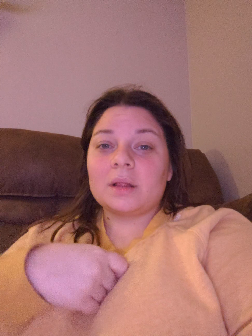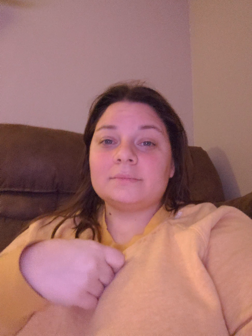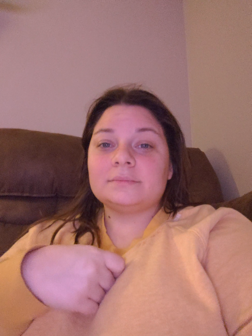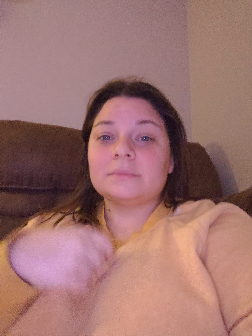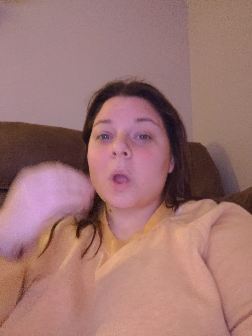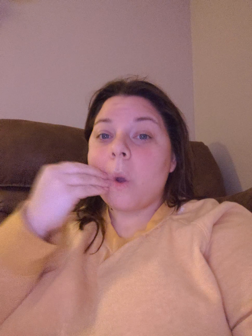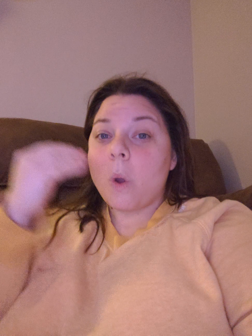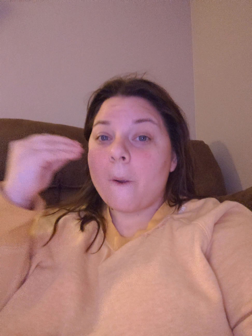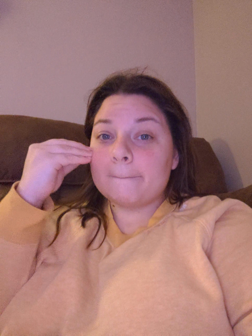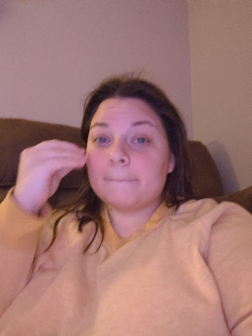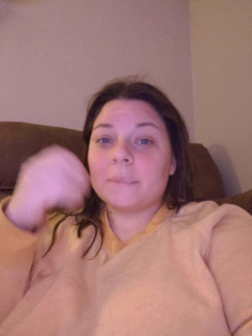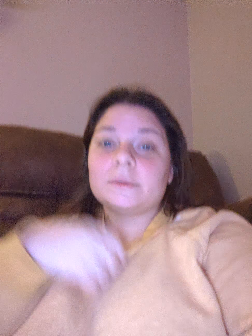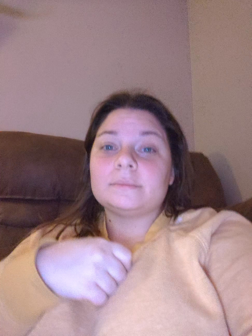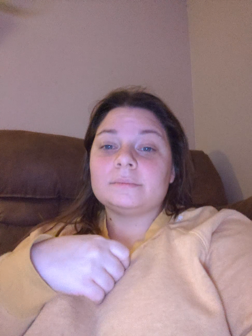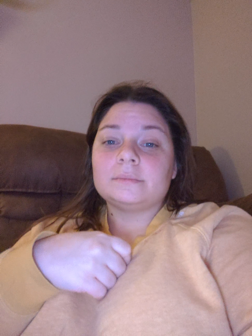home